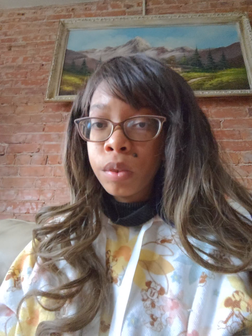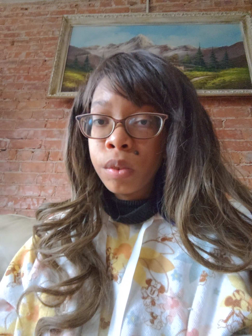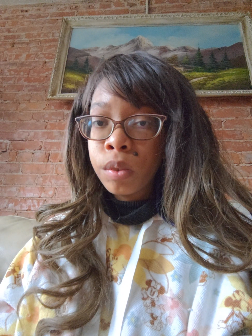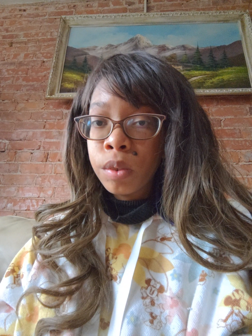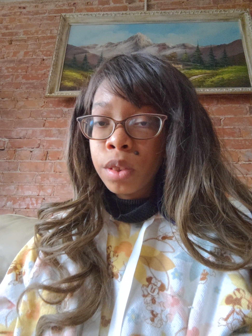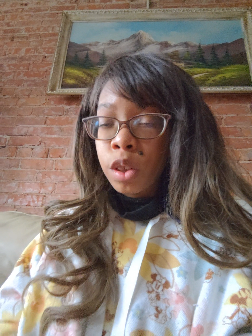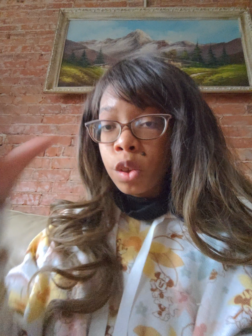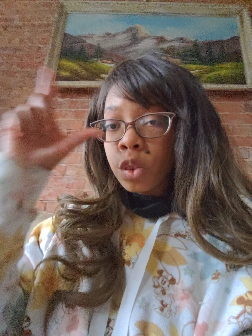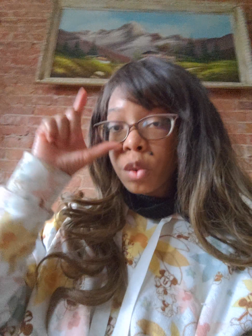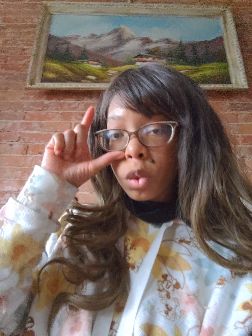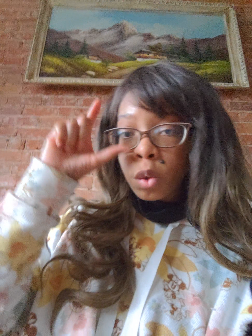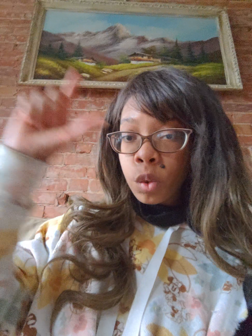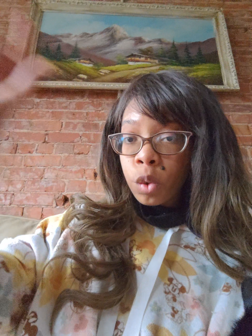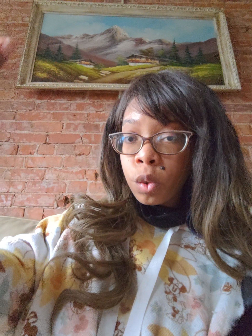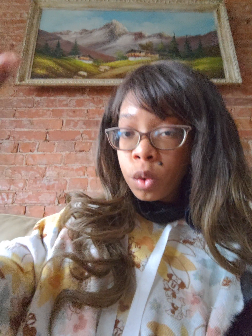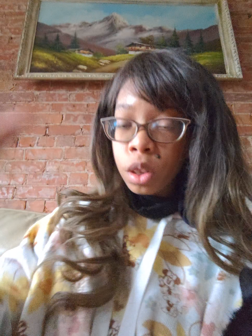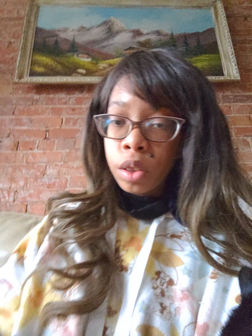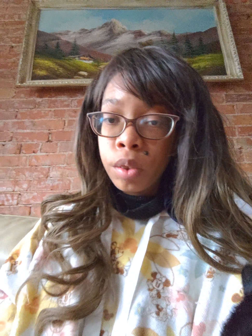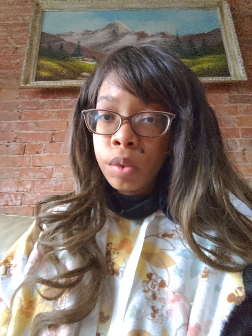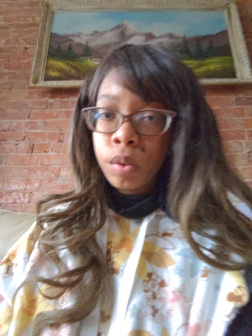moon